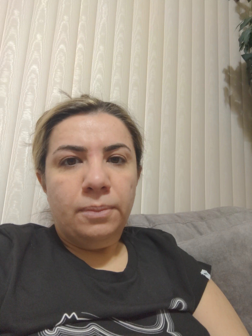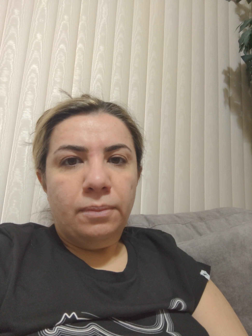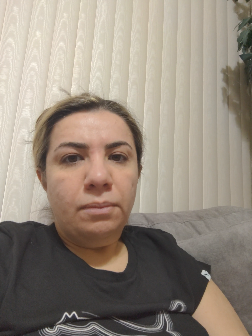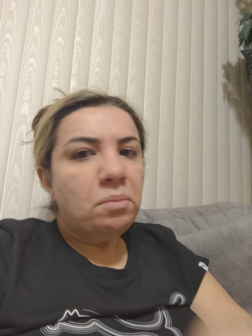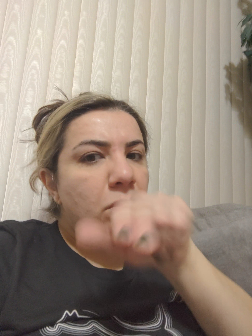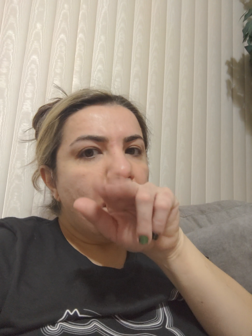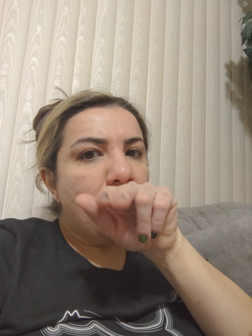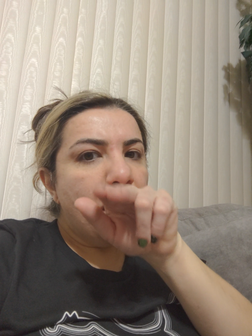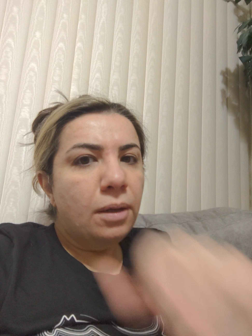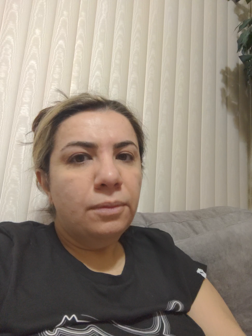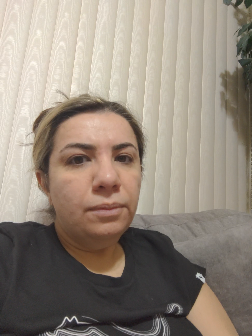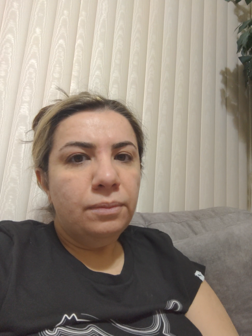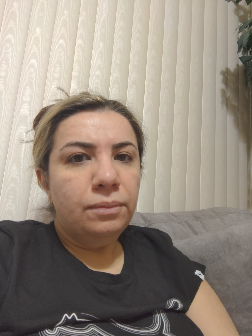tongue